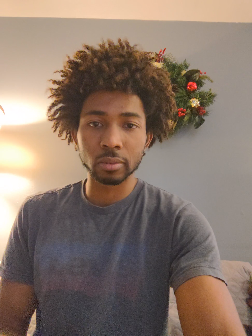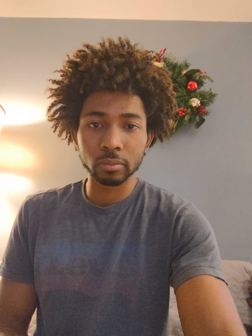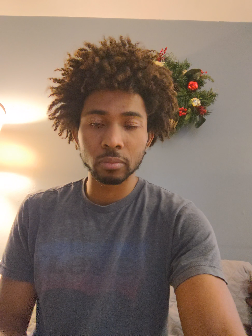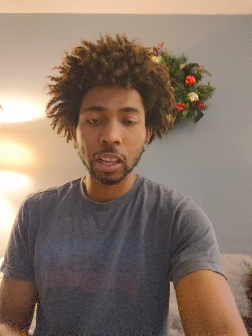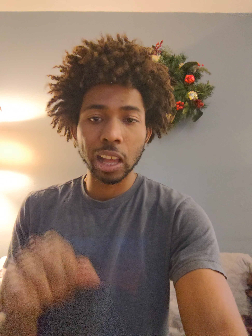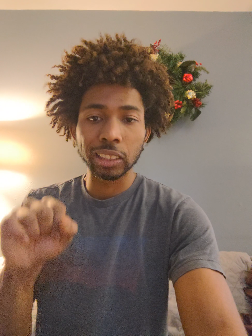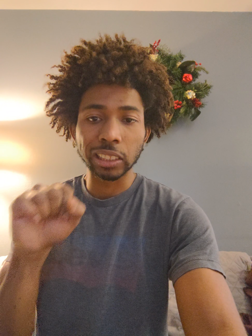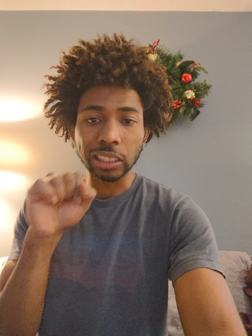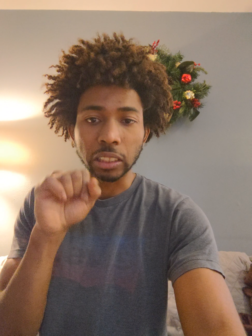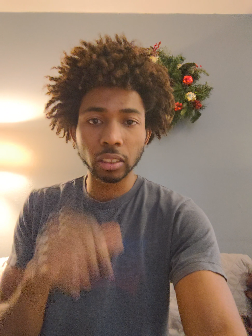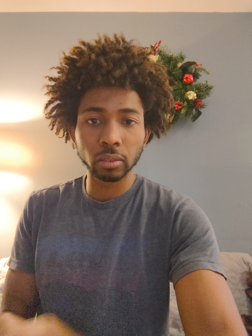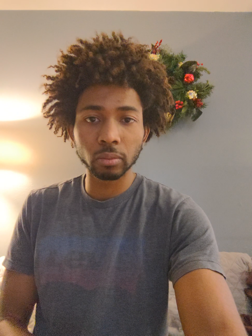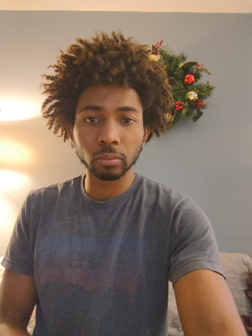carrot